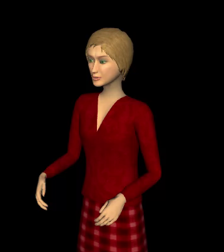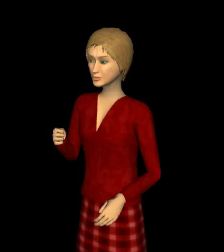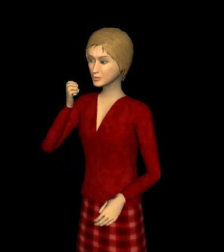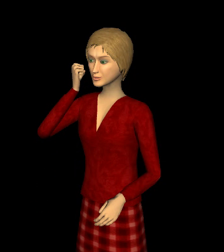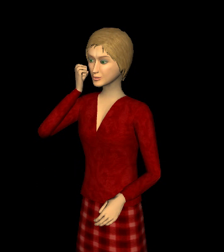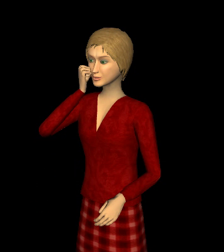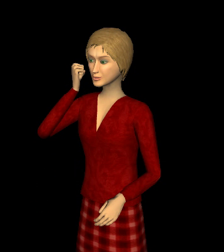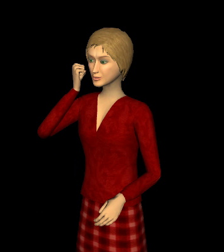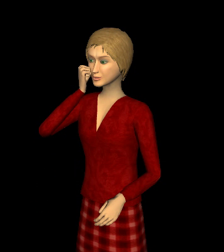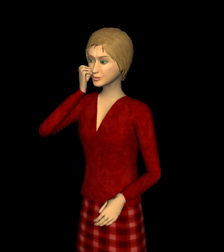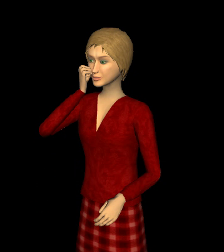معجنات